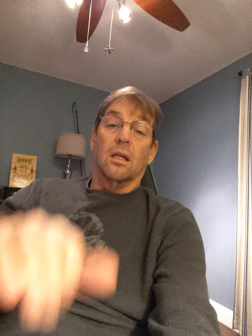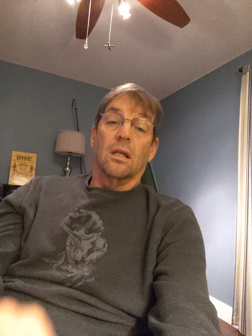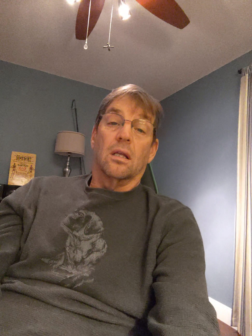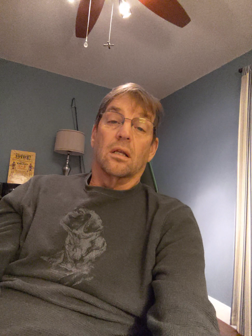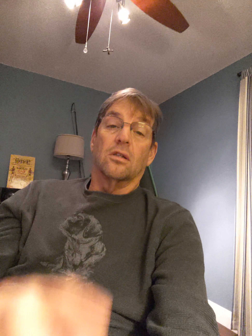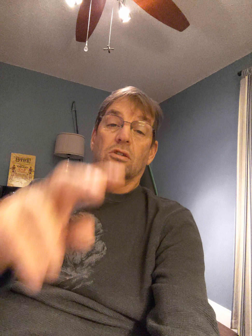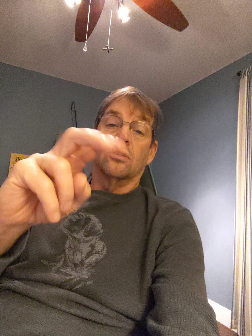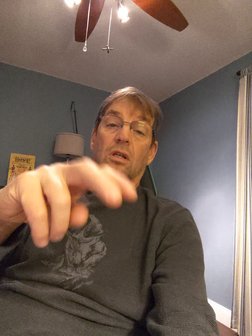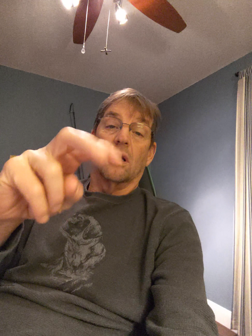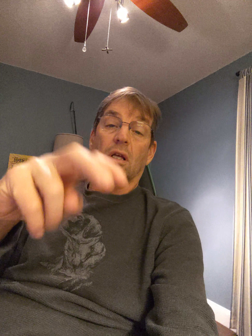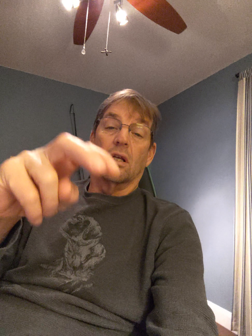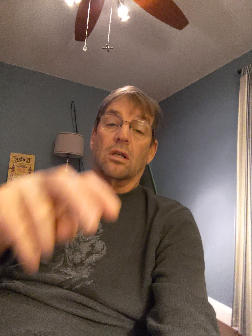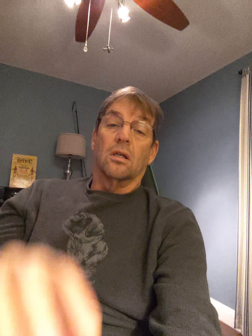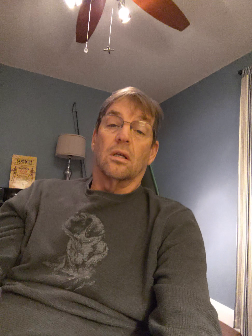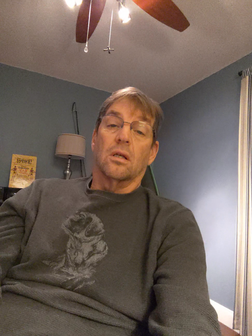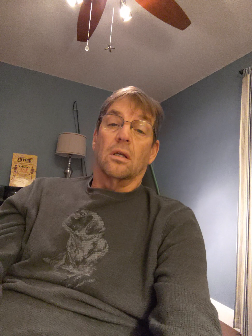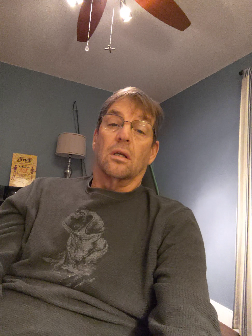chair